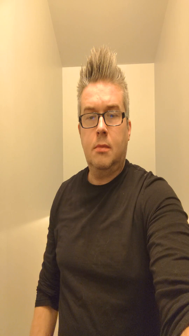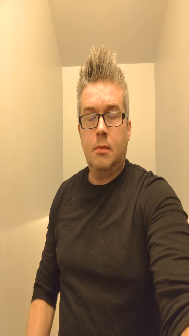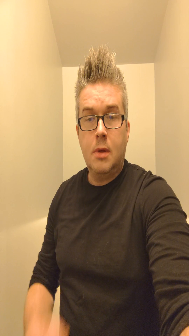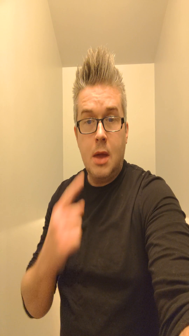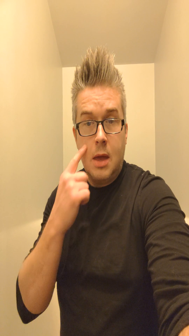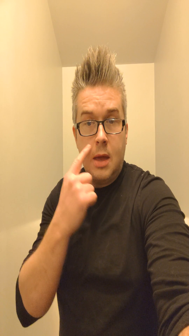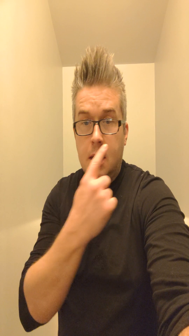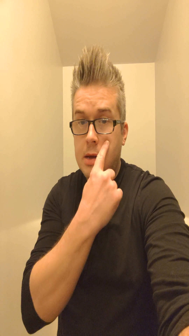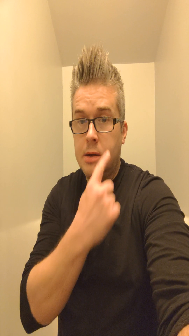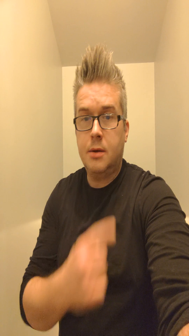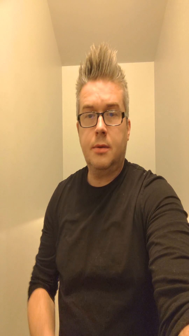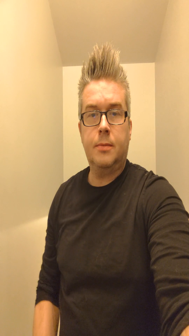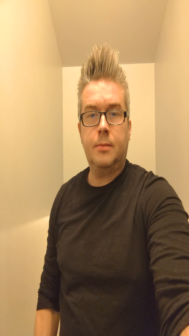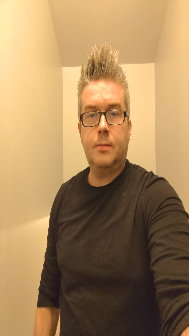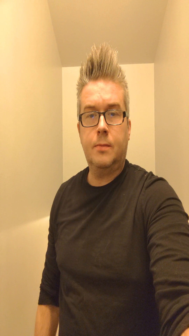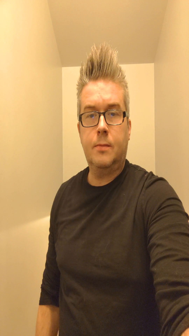eye